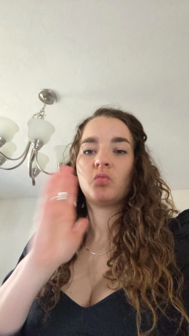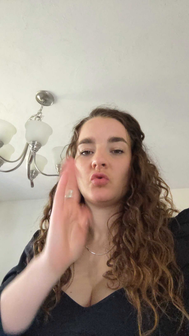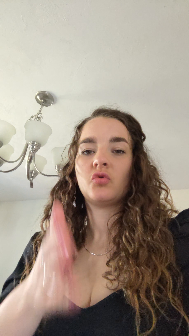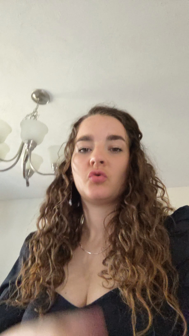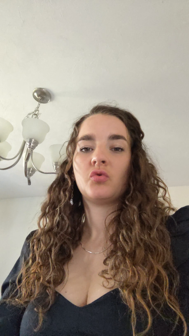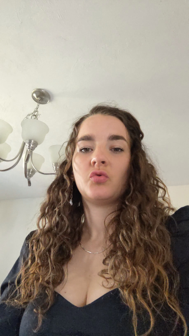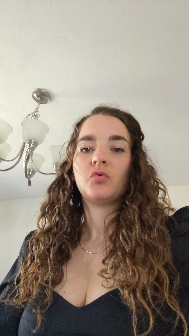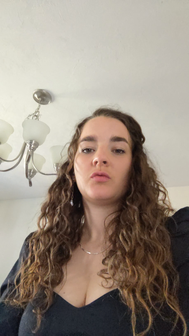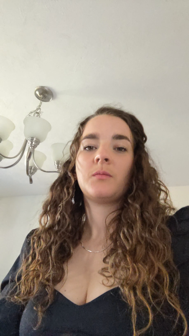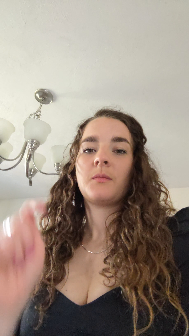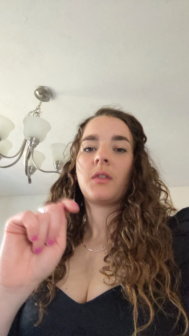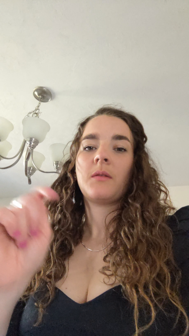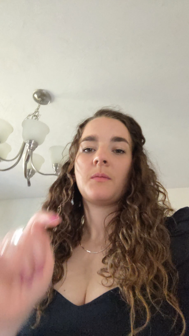bathroom